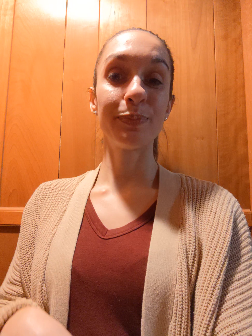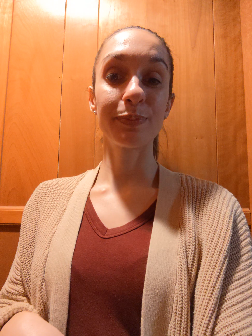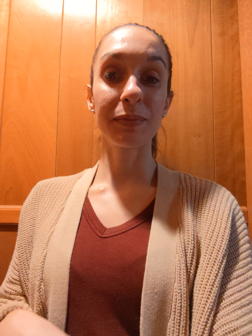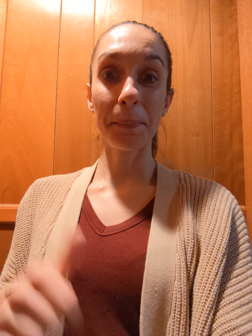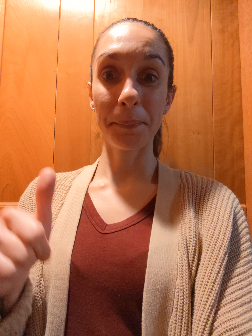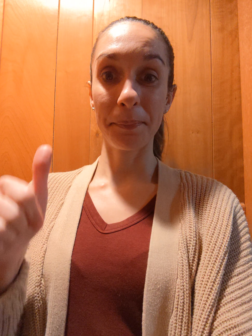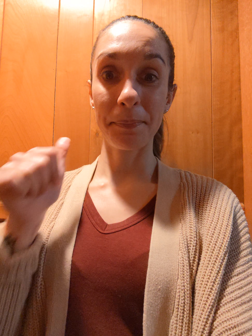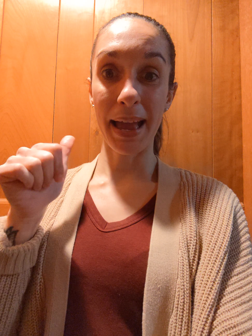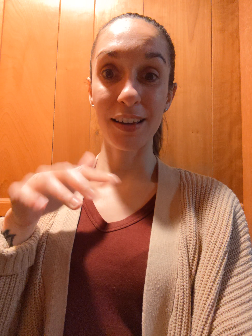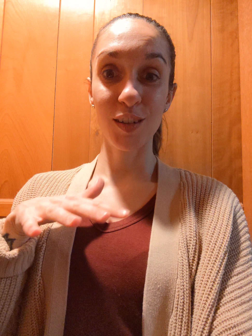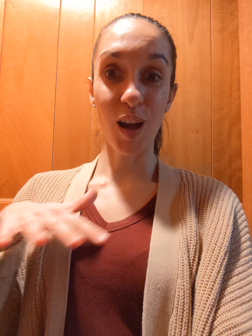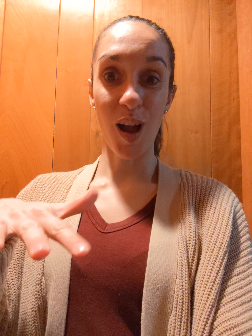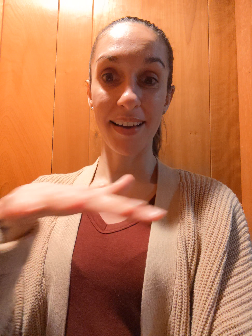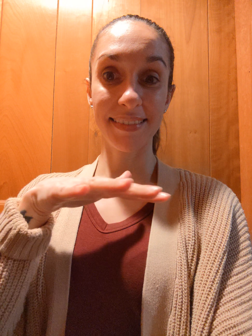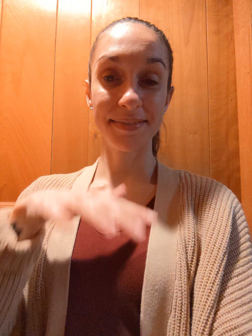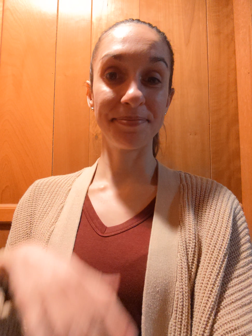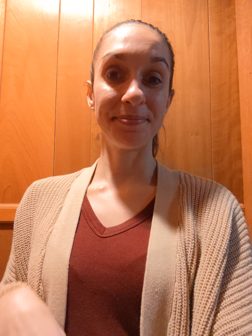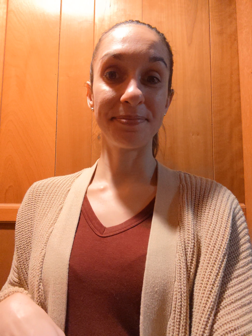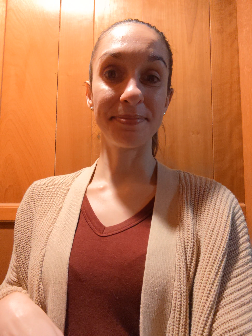backyard